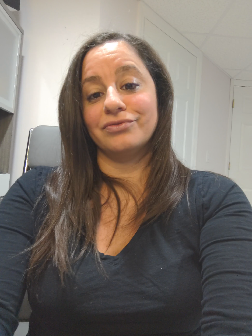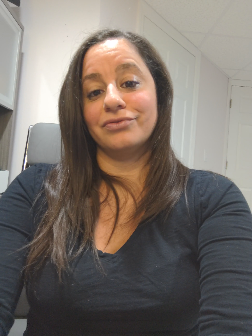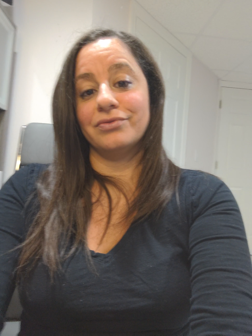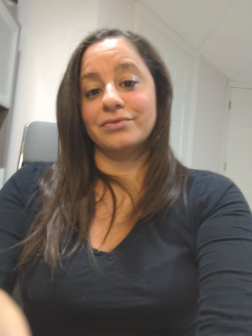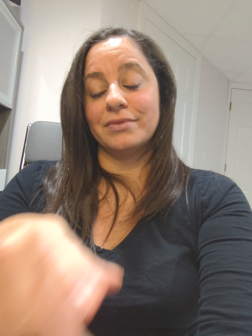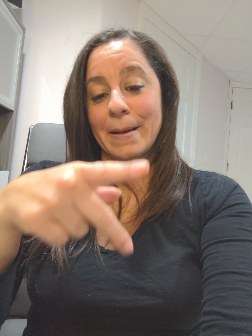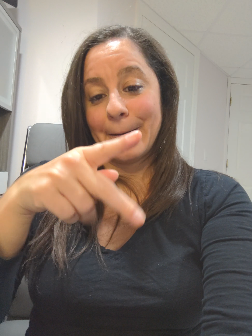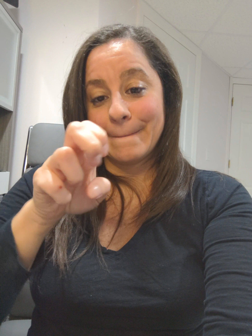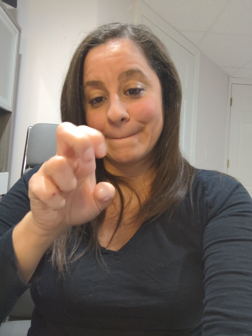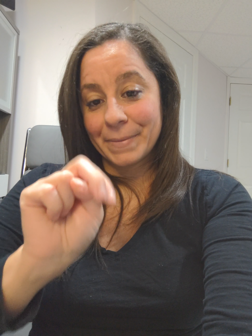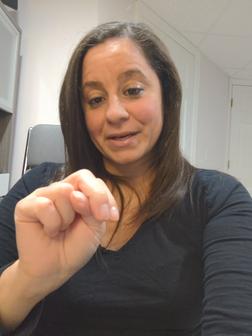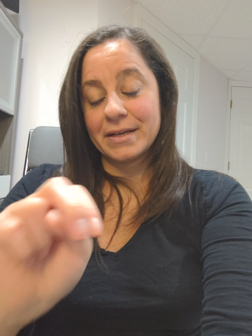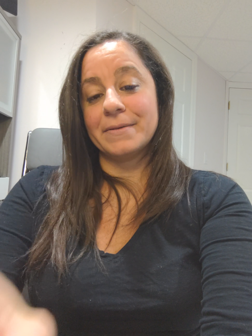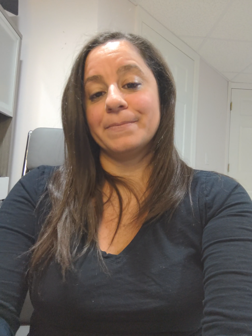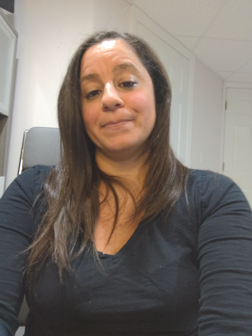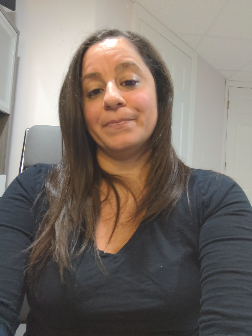pen